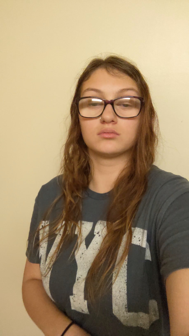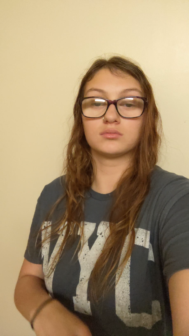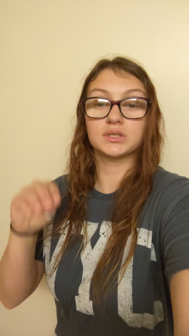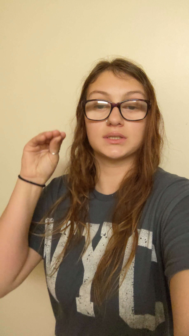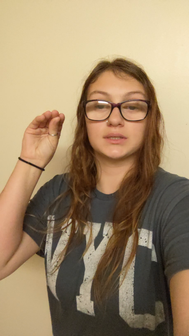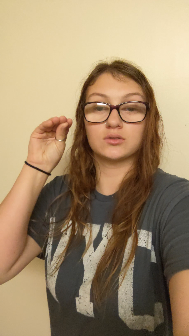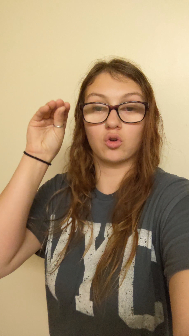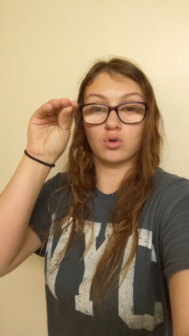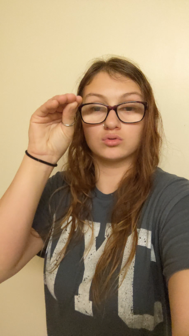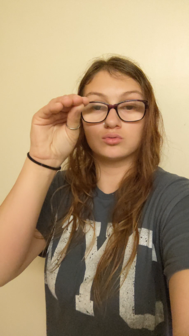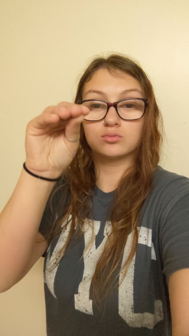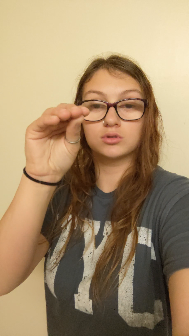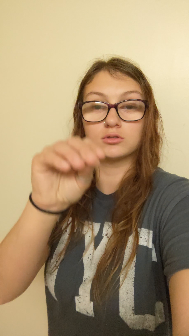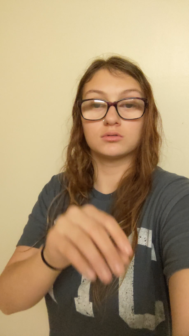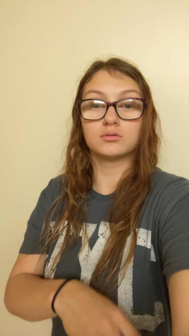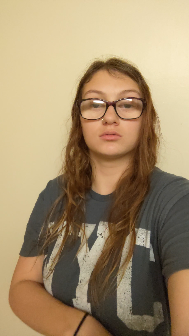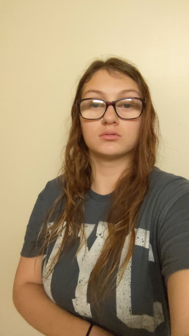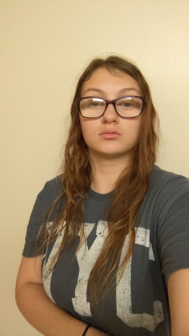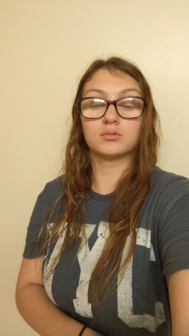dinosaur